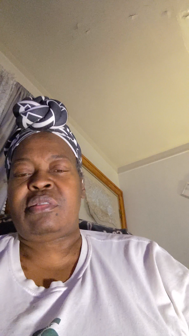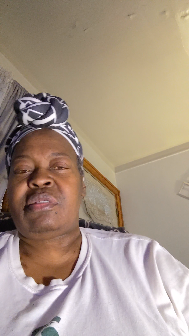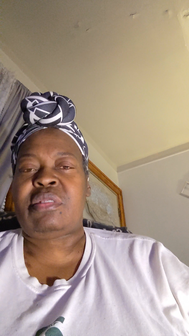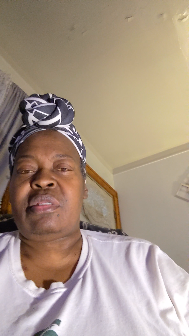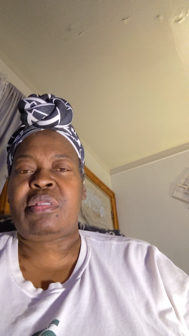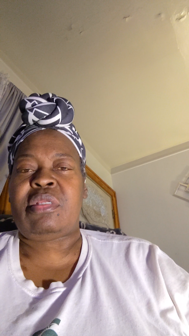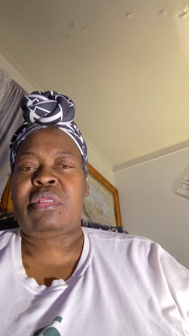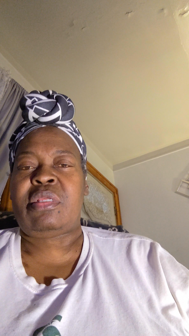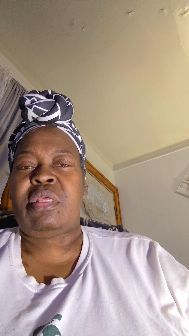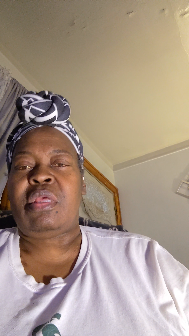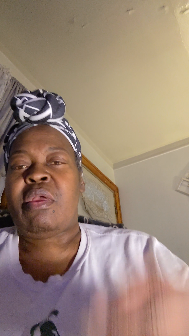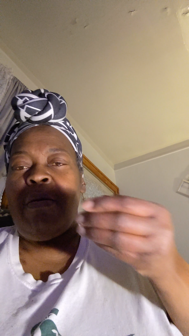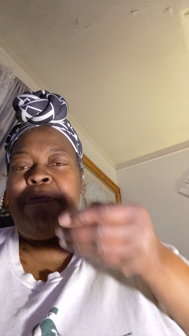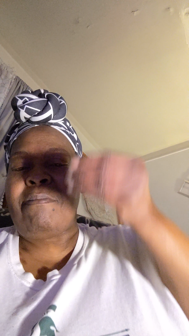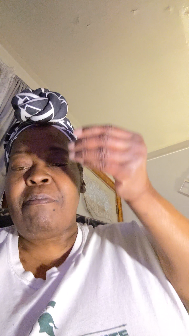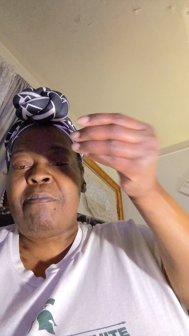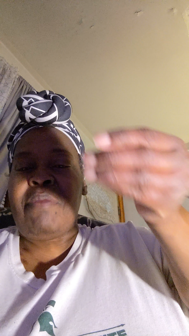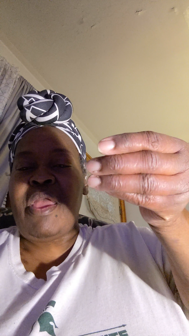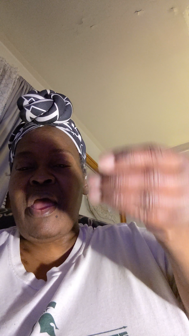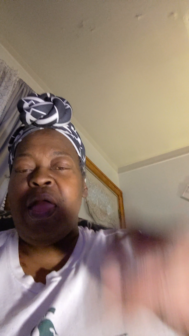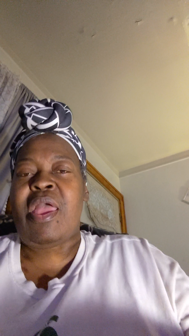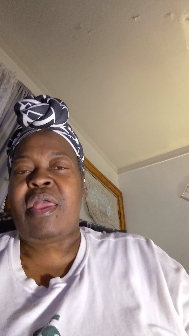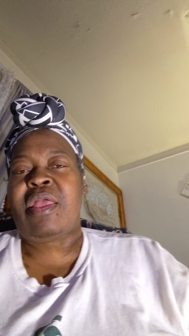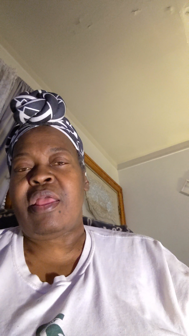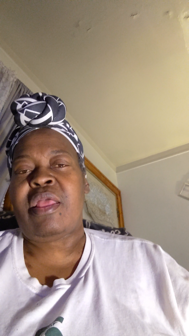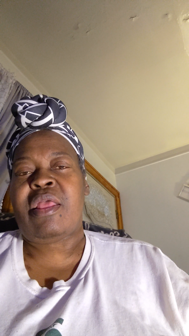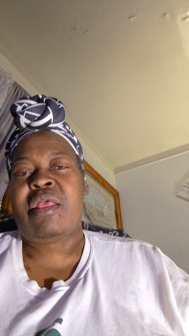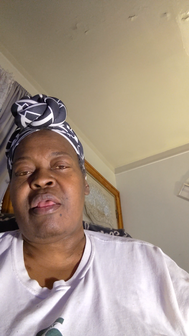buy